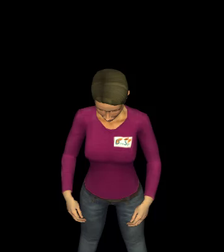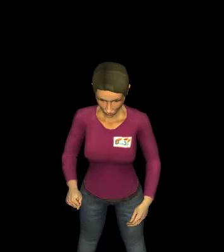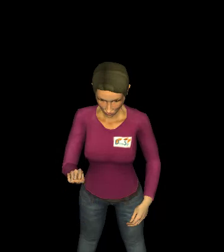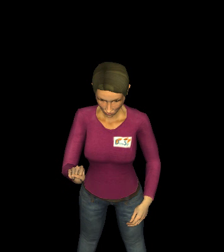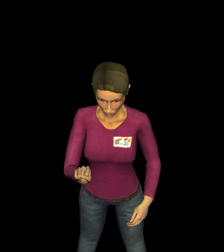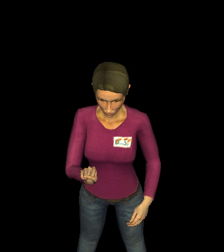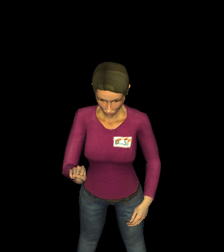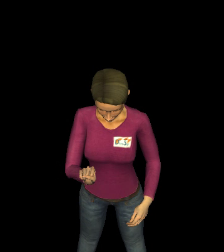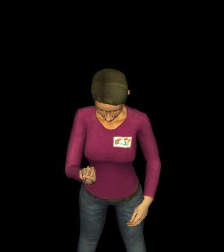أخت